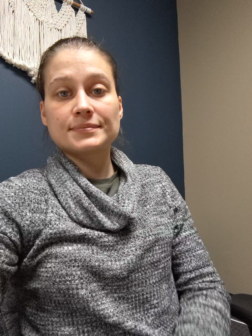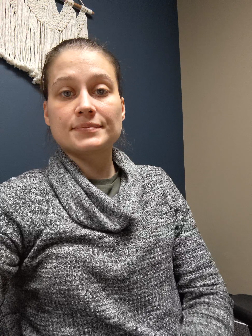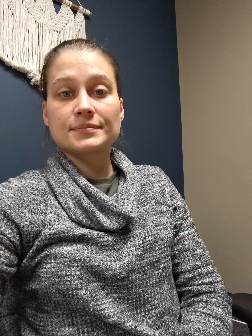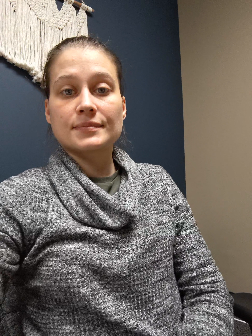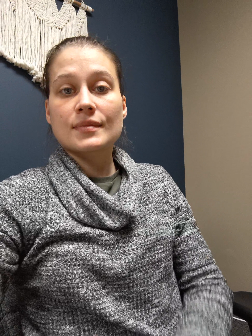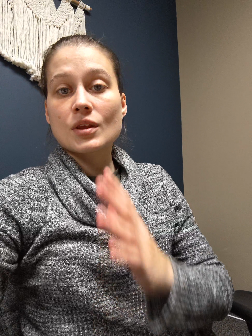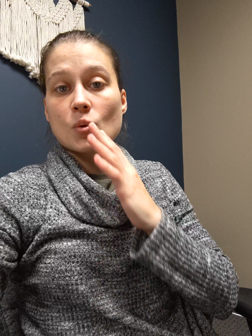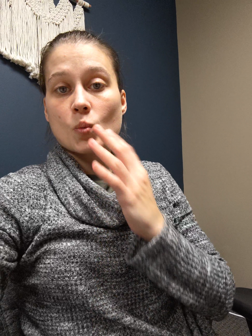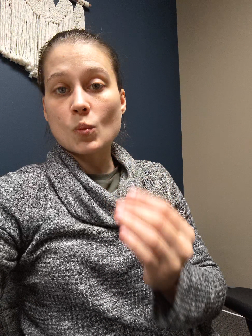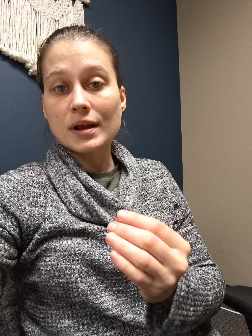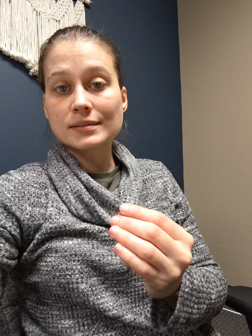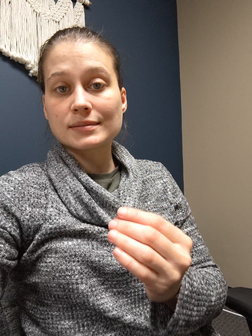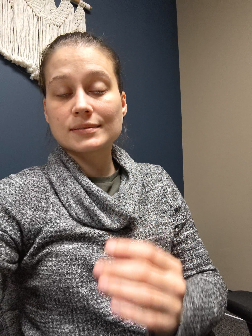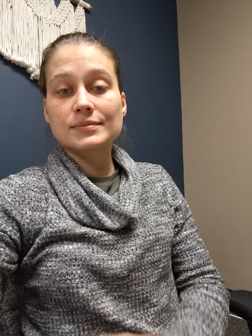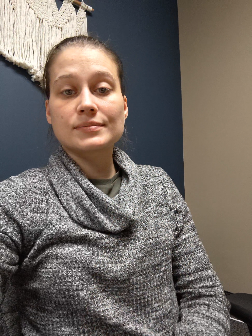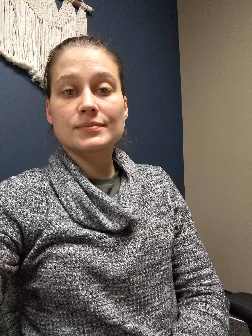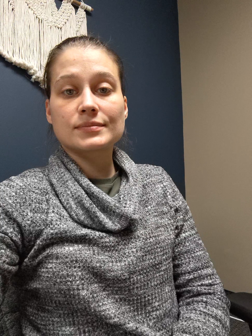wet